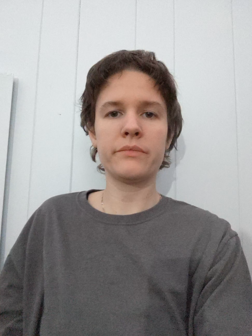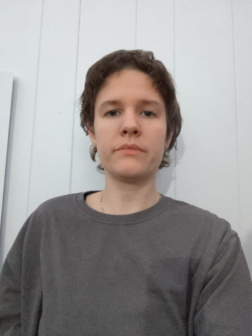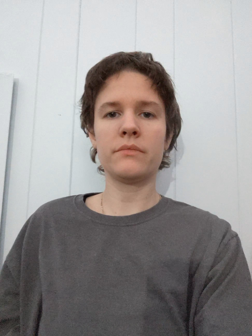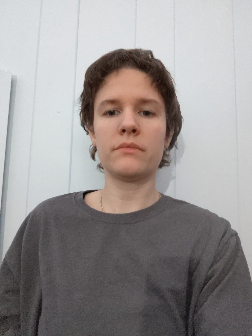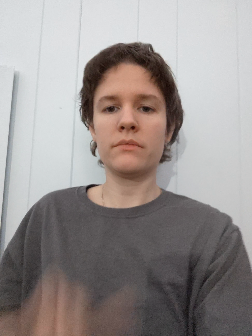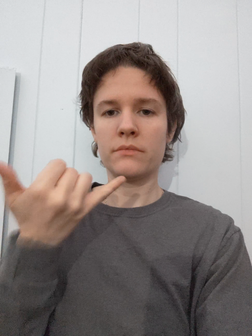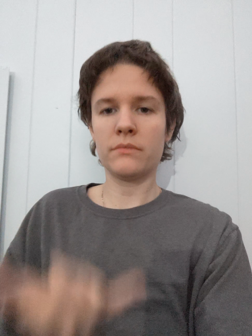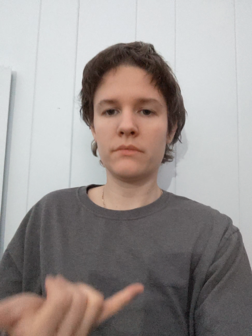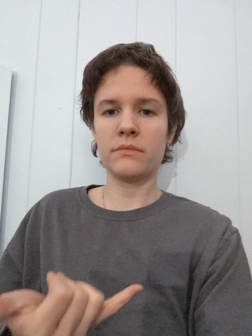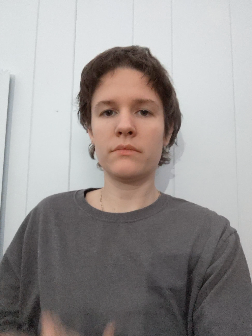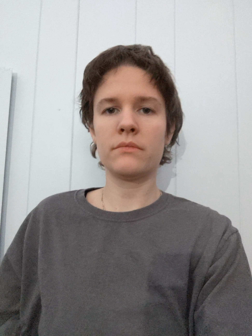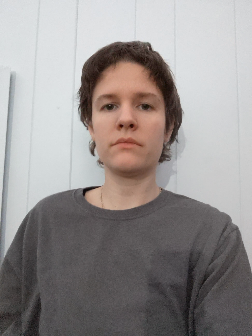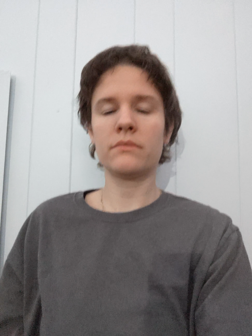now